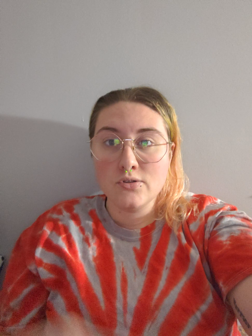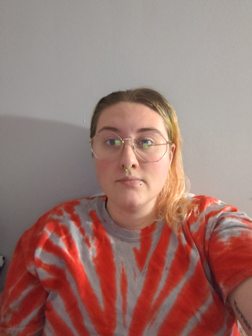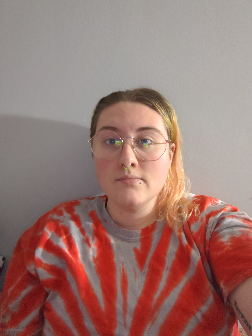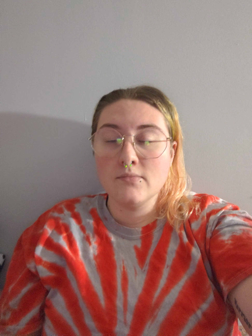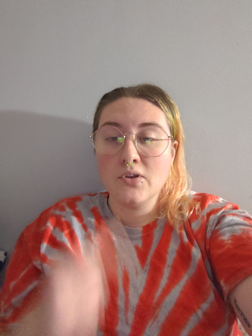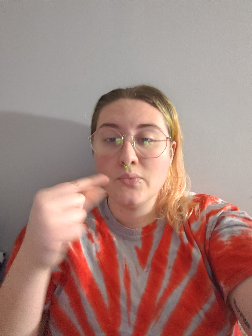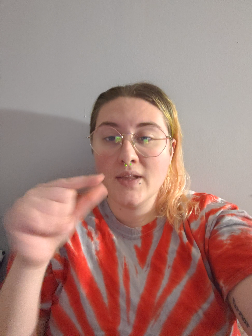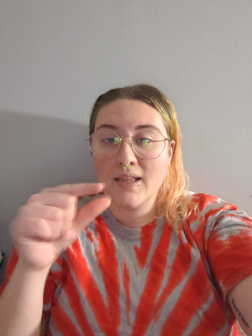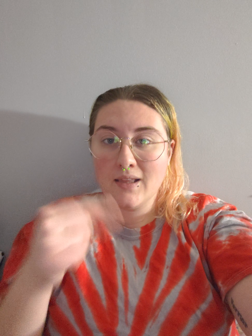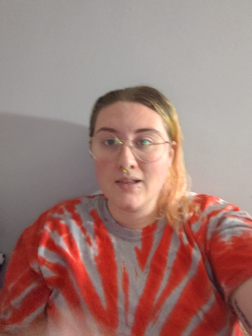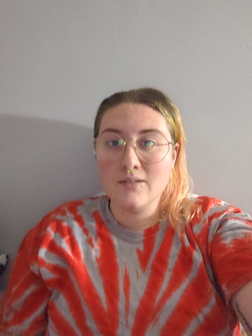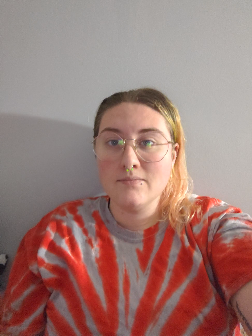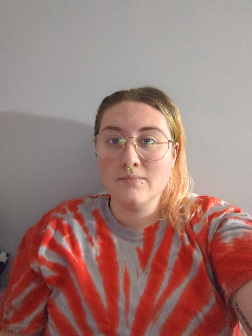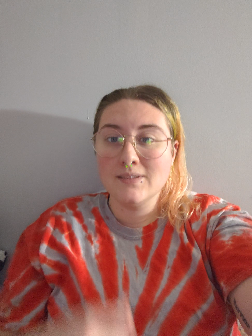green